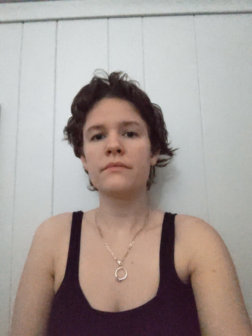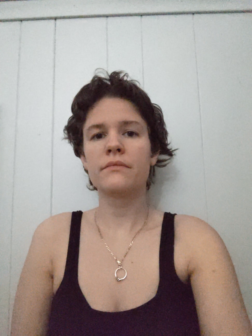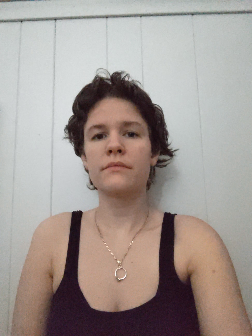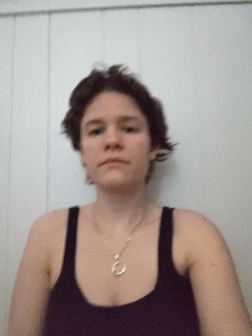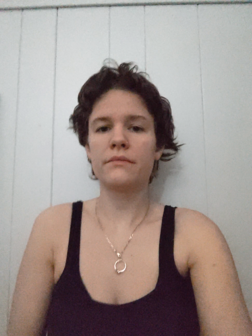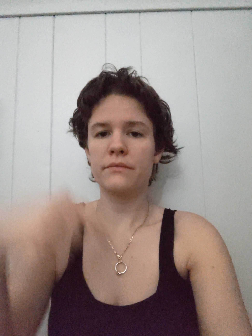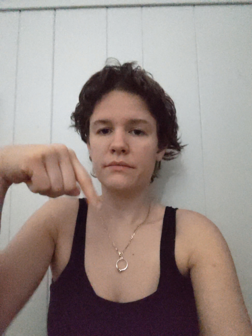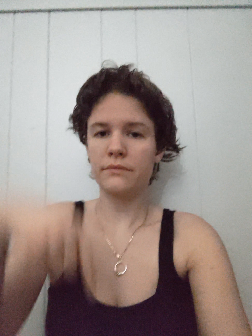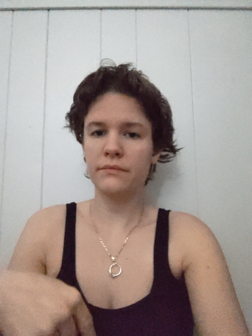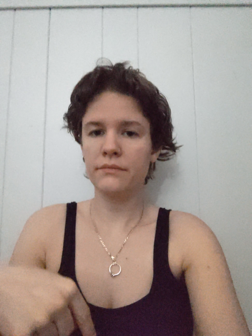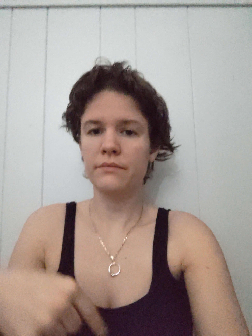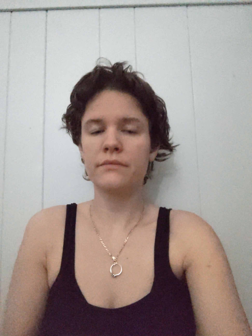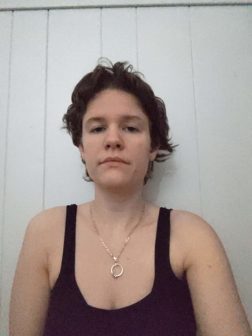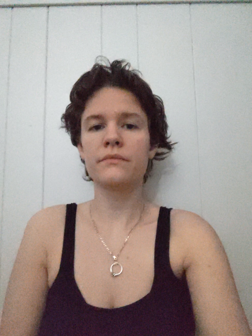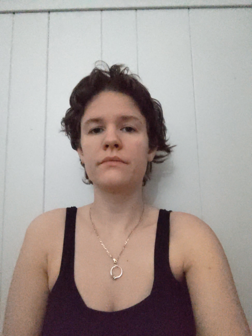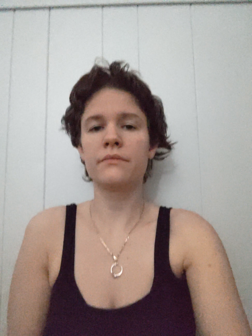down